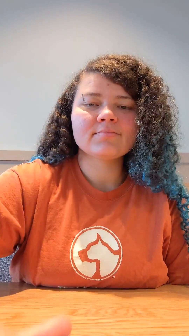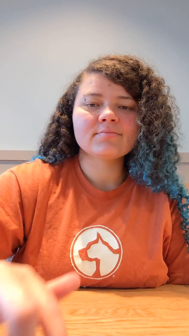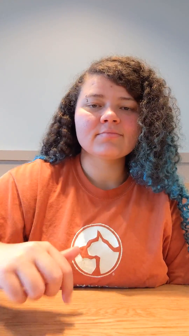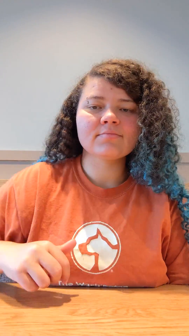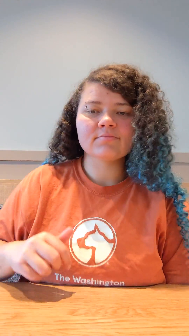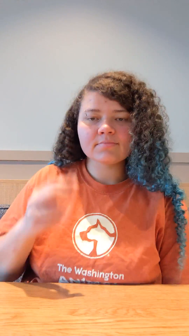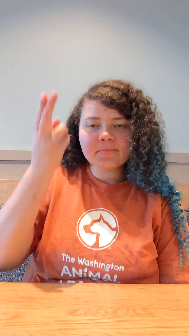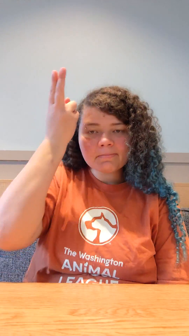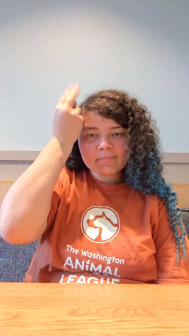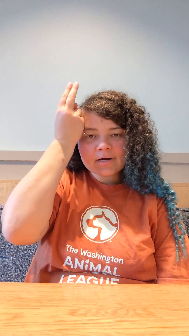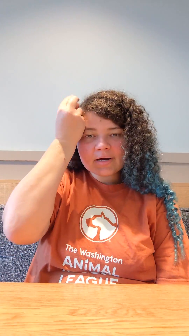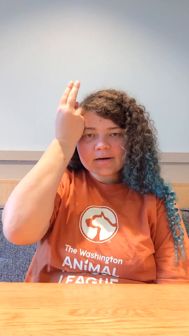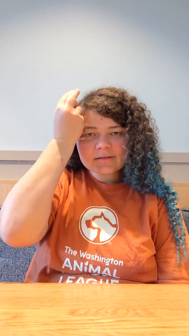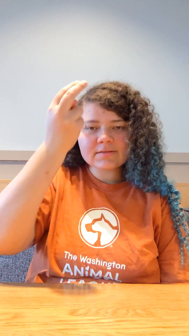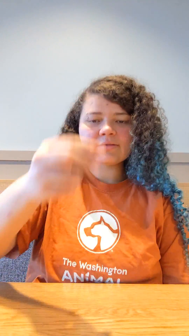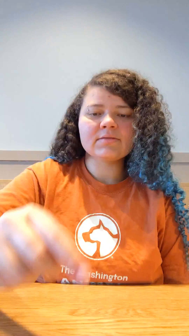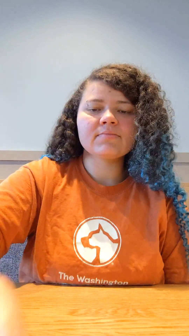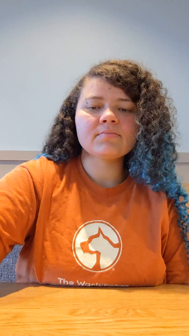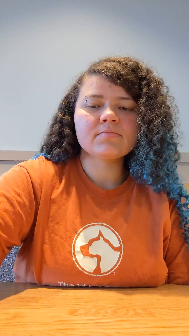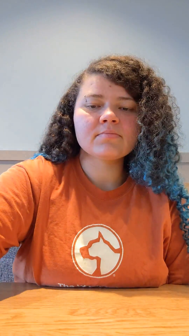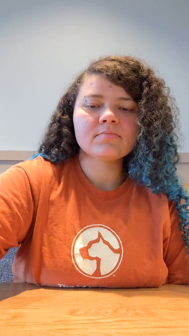bunny